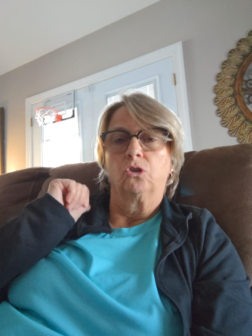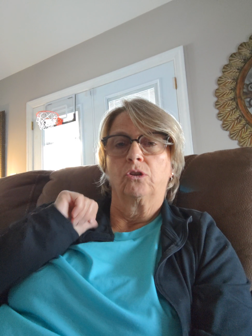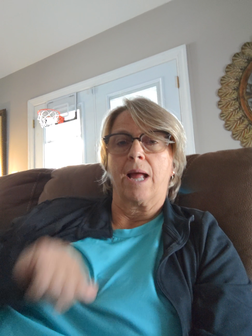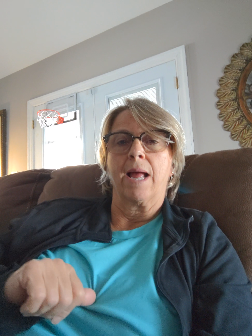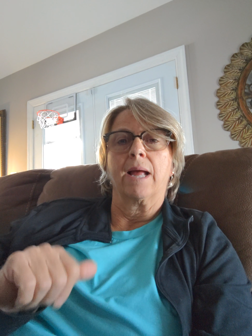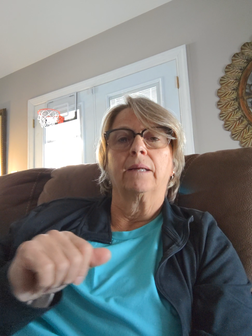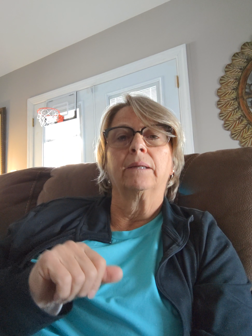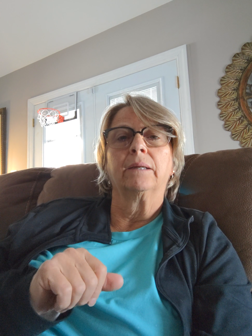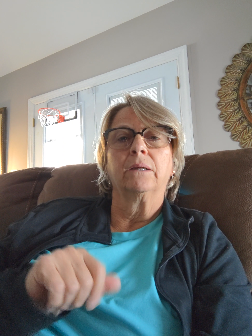jacket